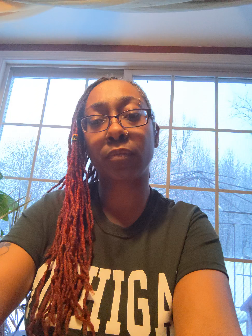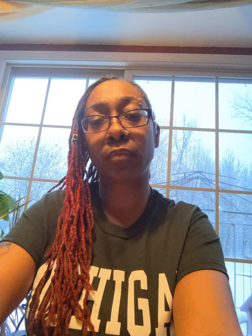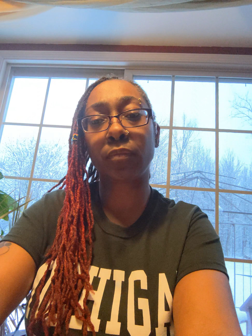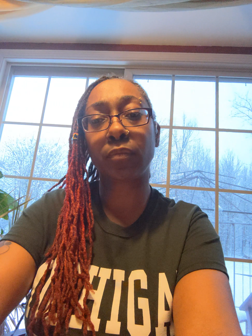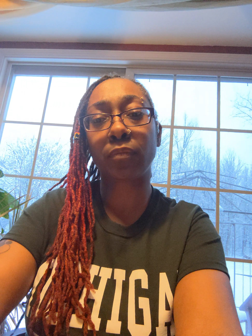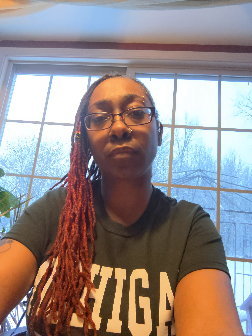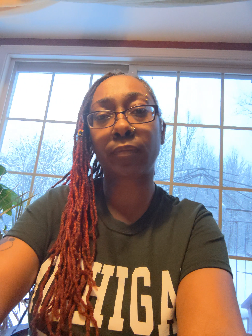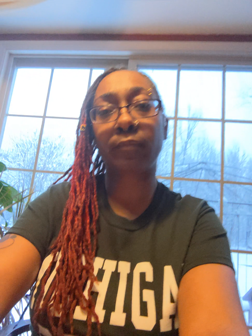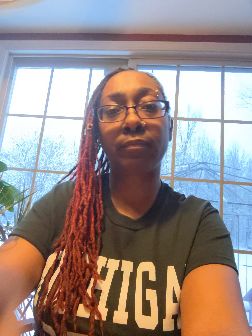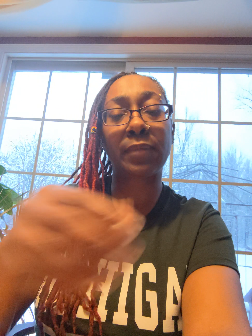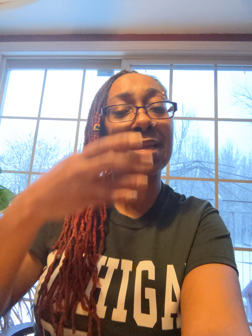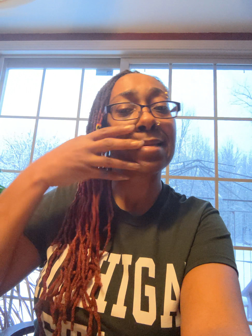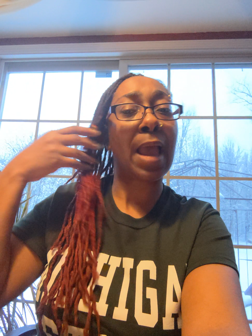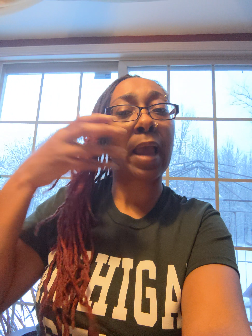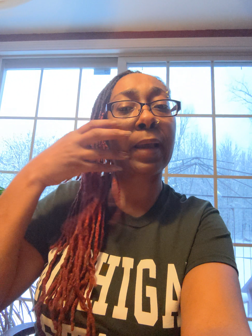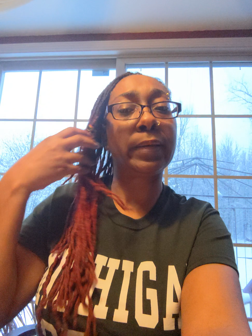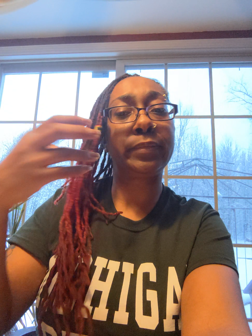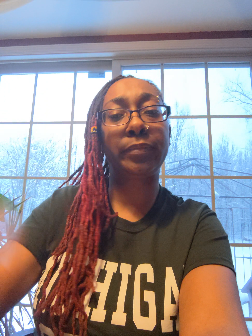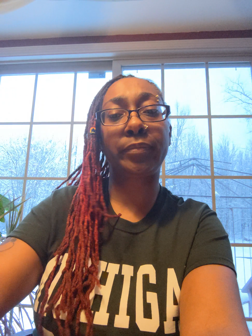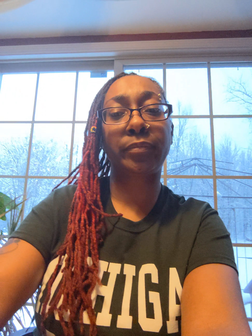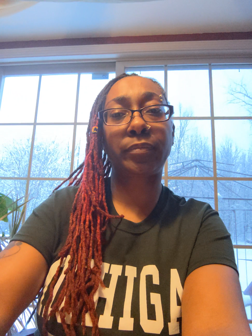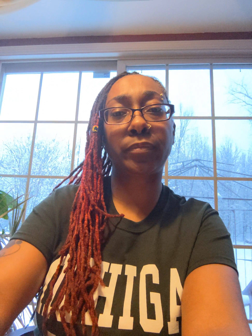tiger